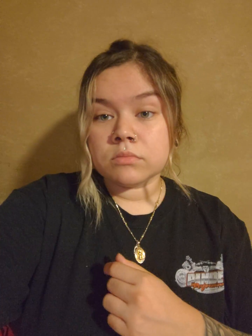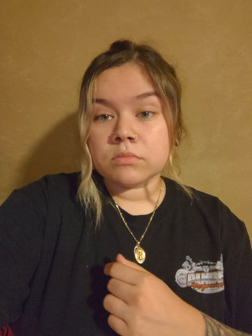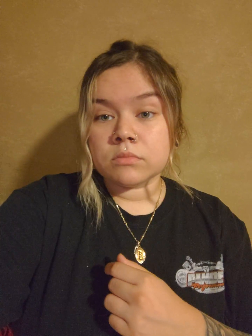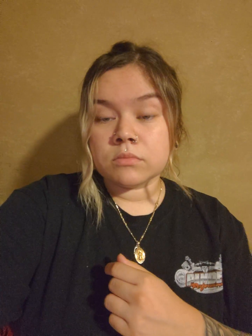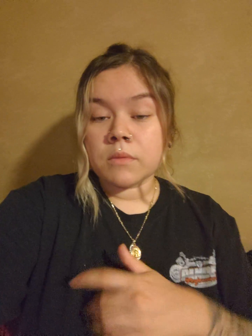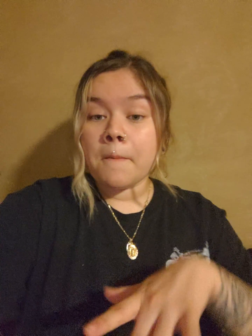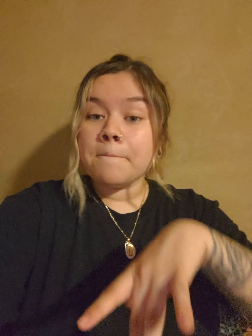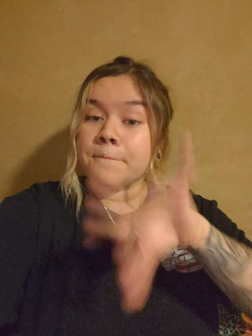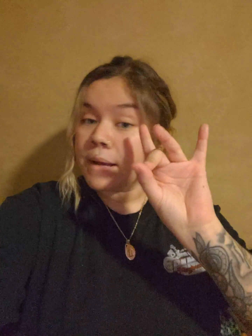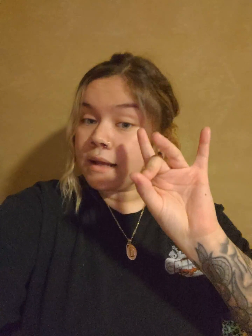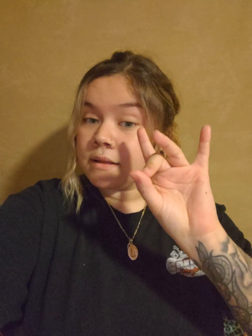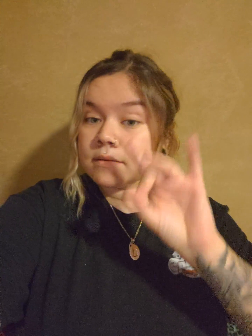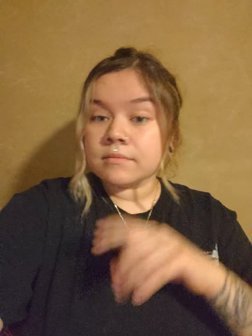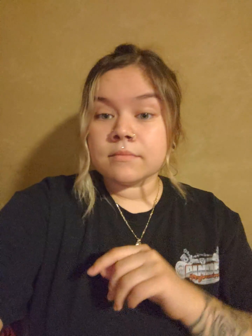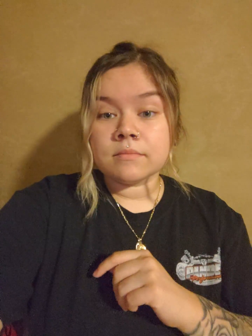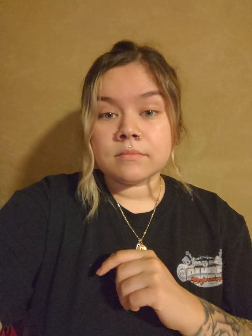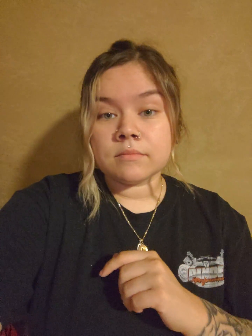pick